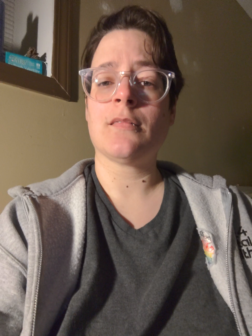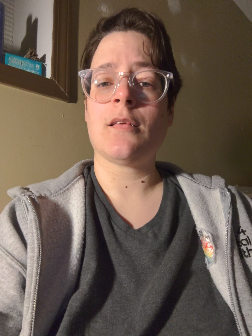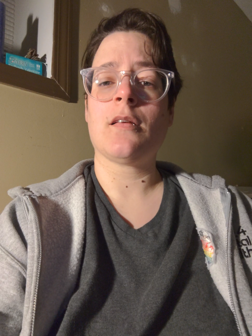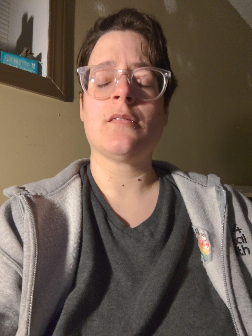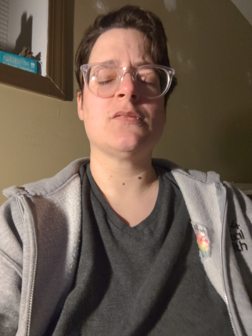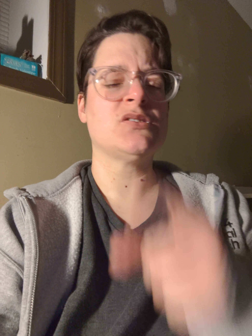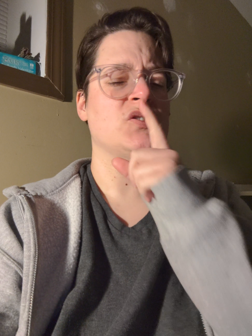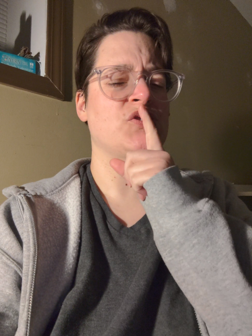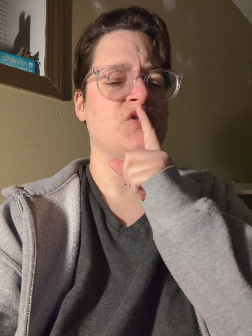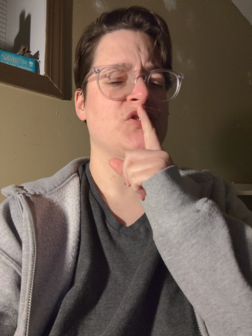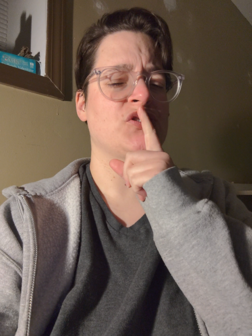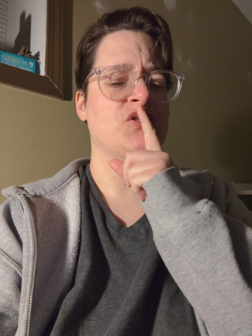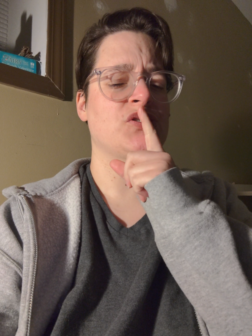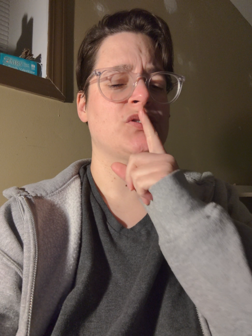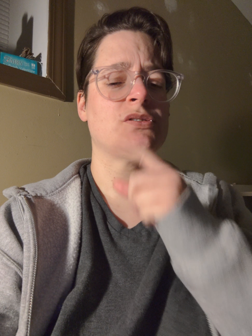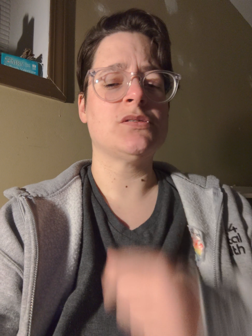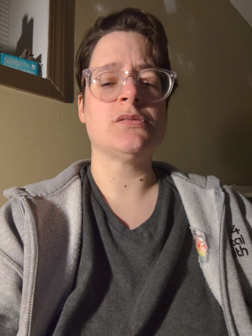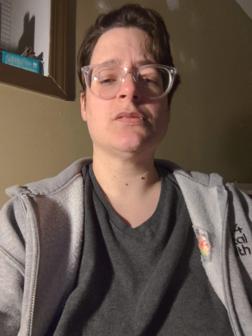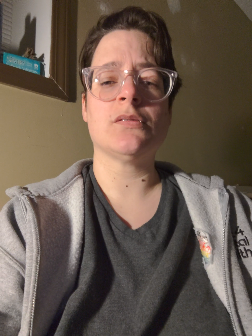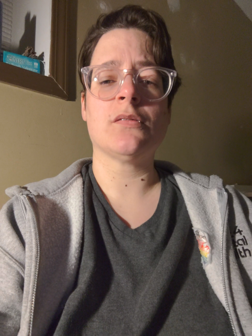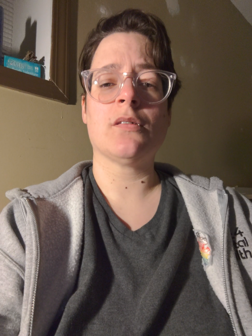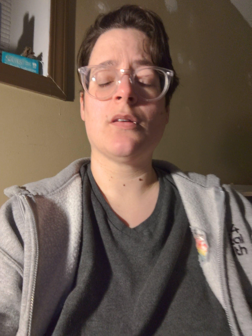shhh